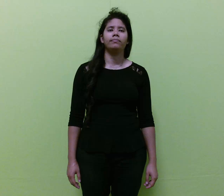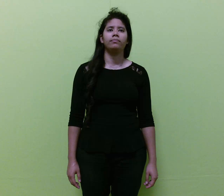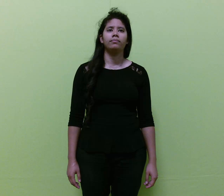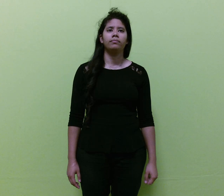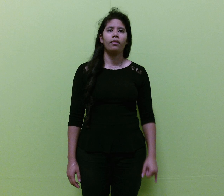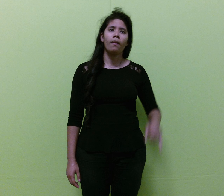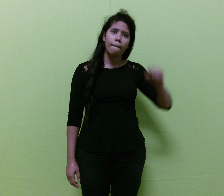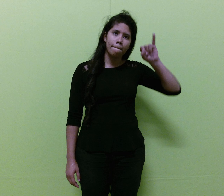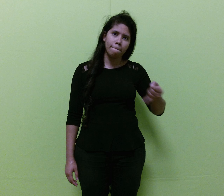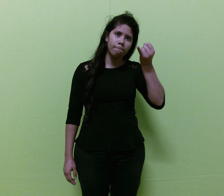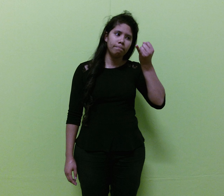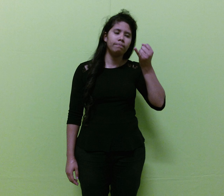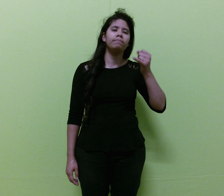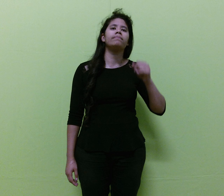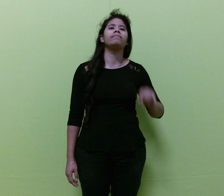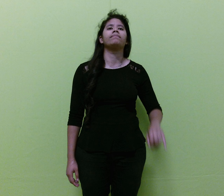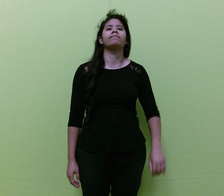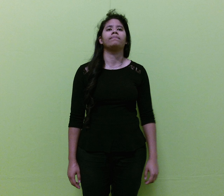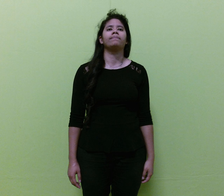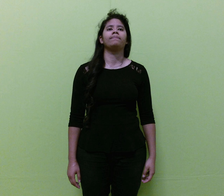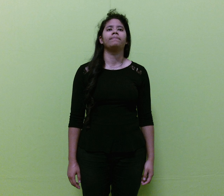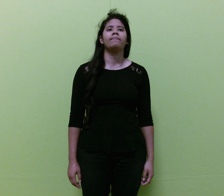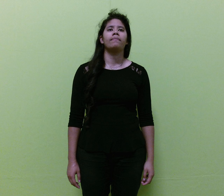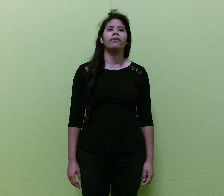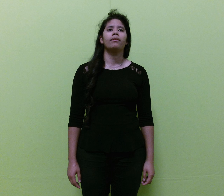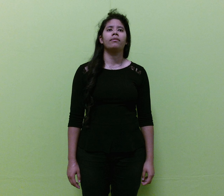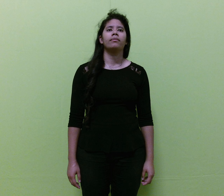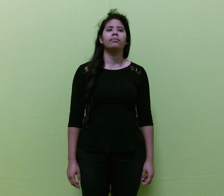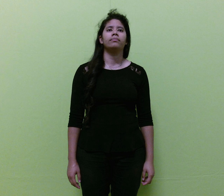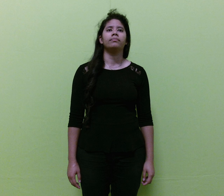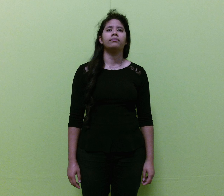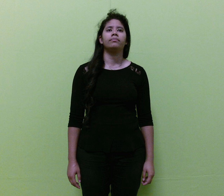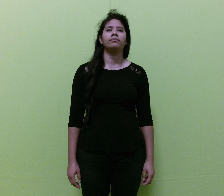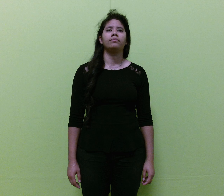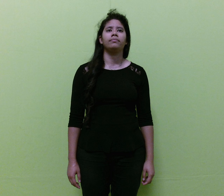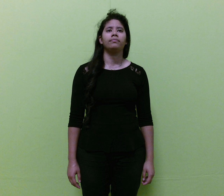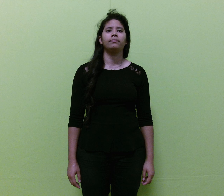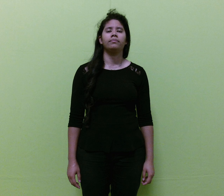aproveitar